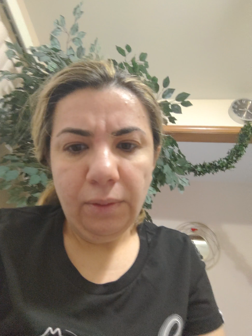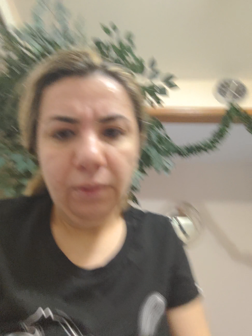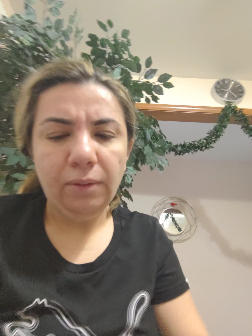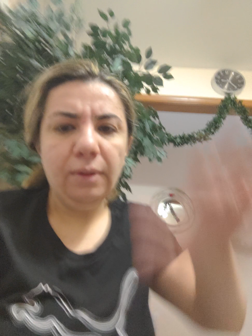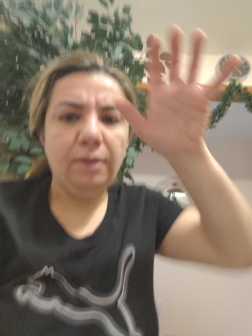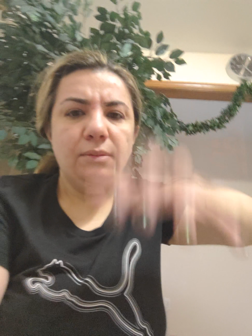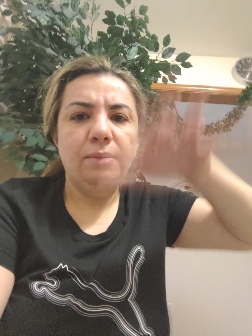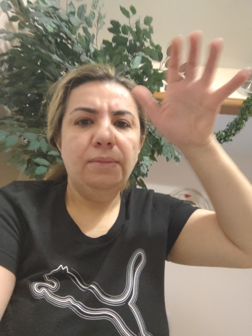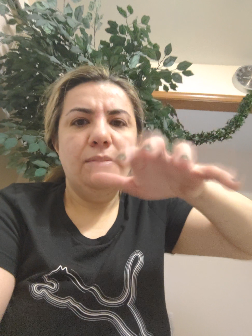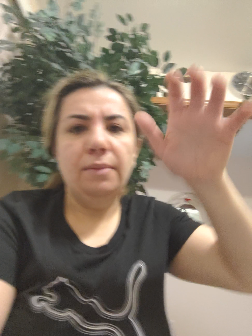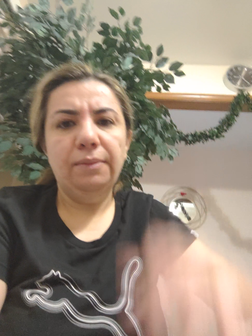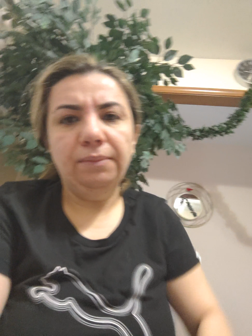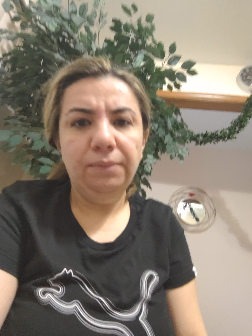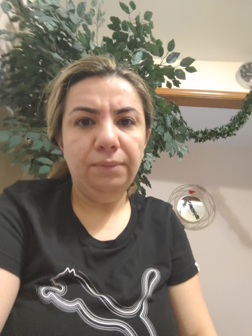alligator